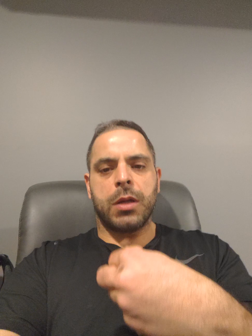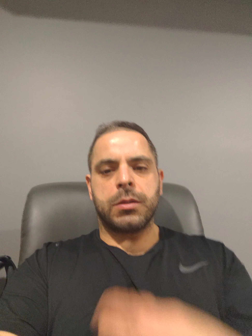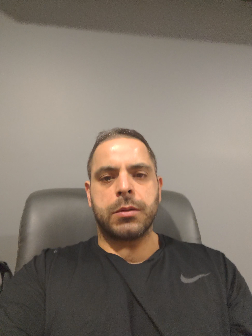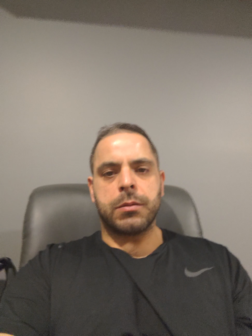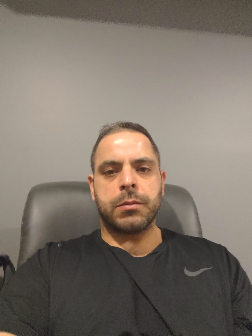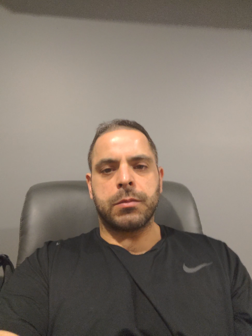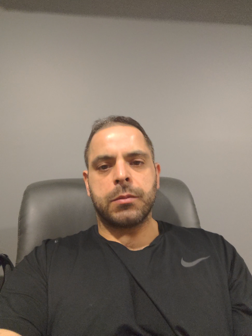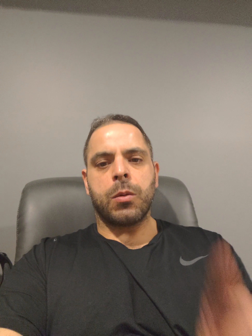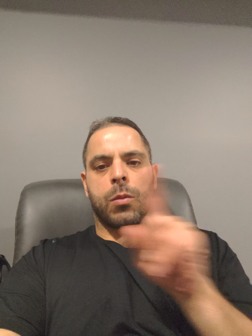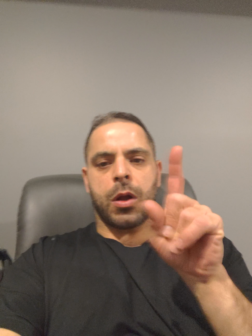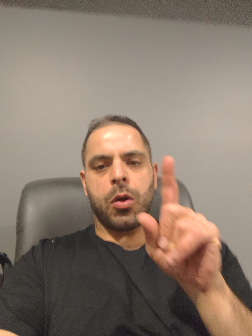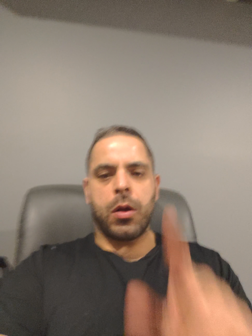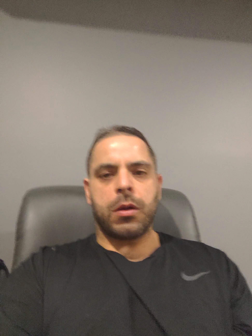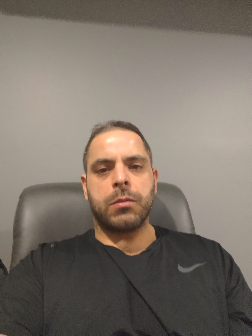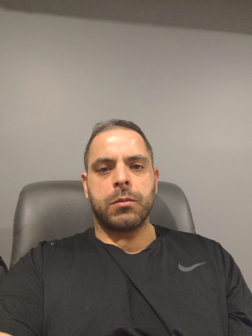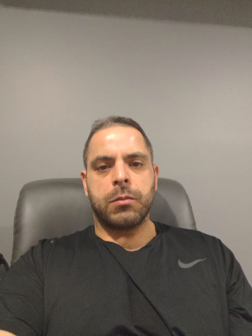where